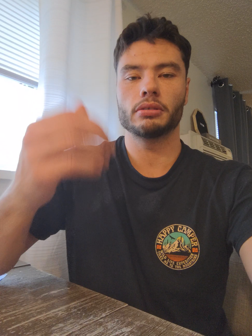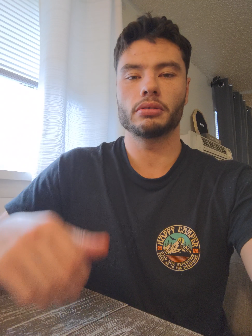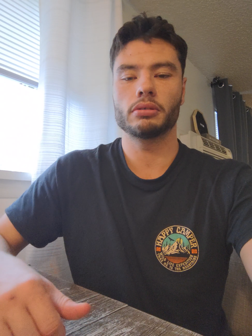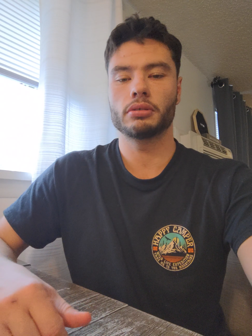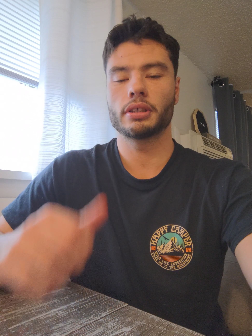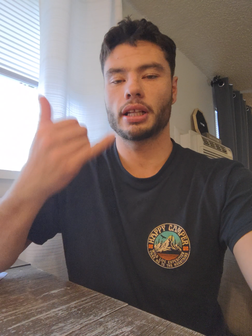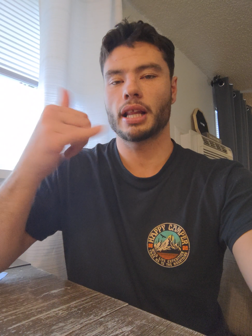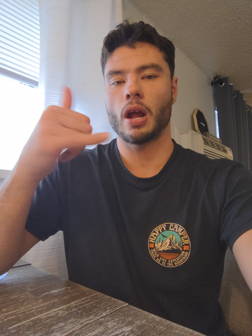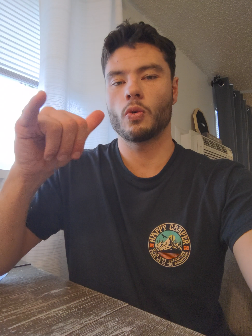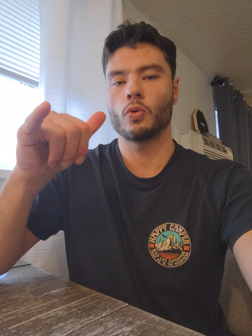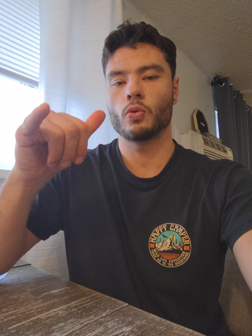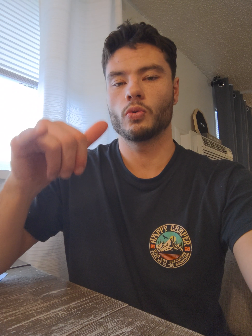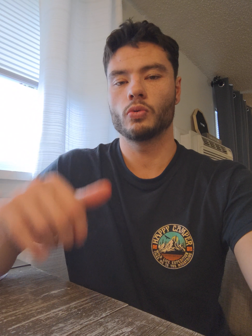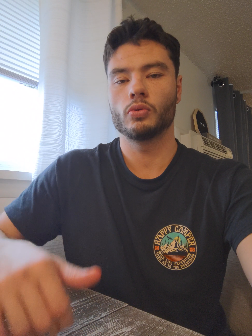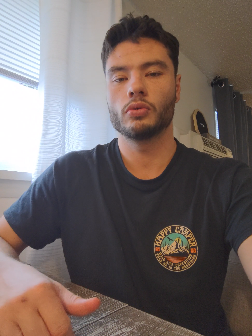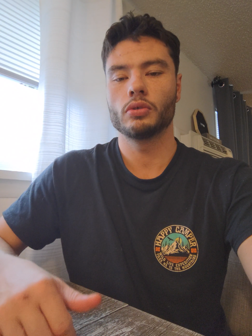yellow